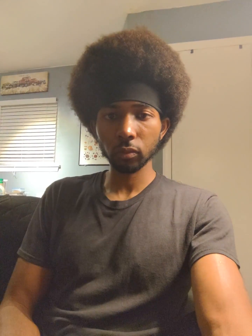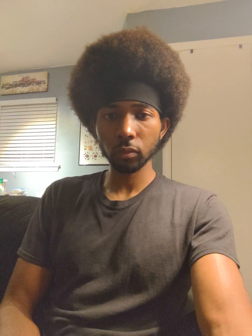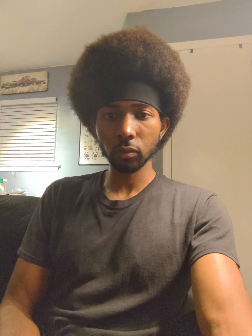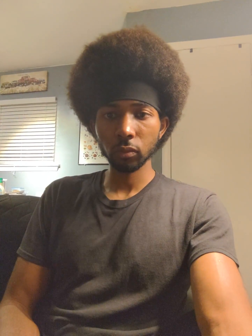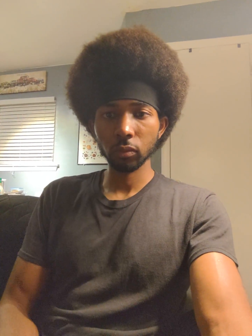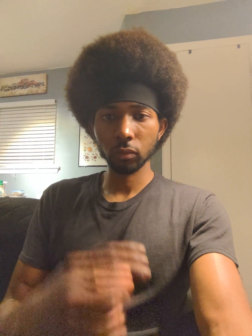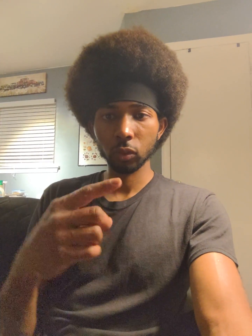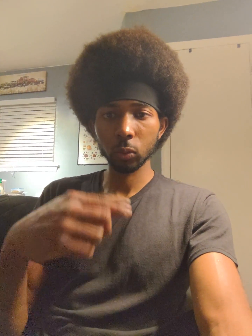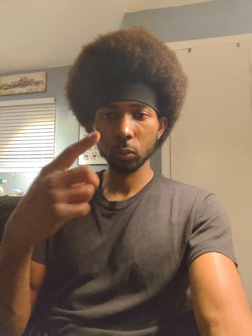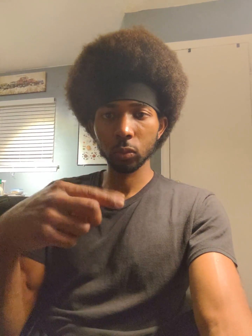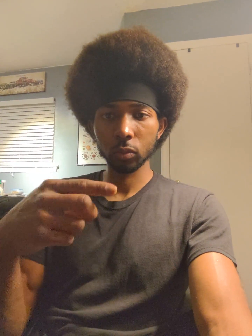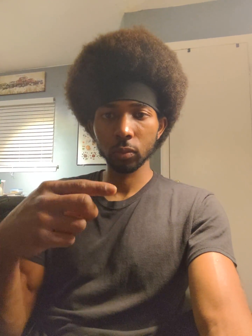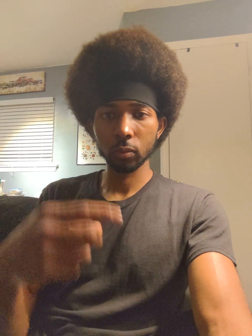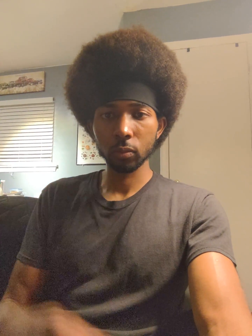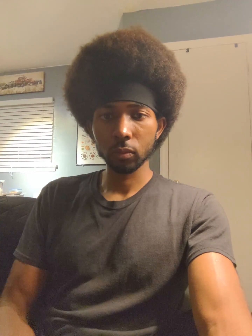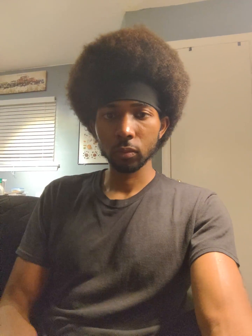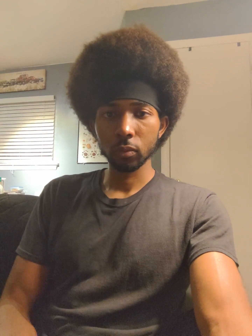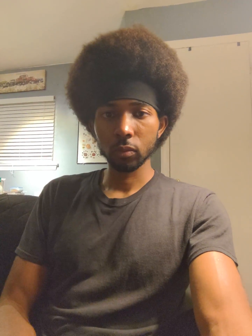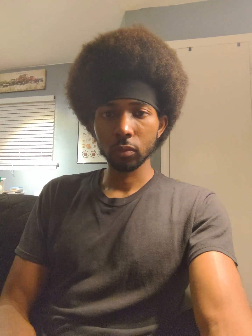about